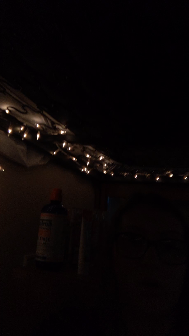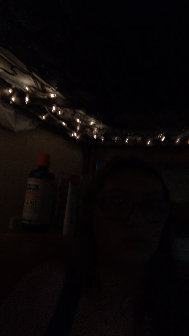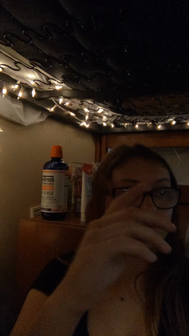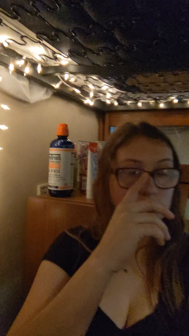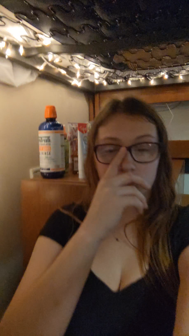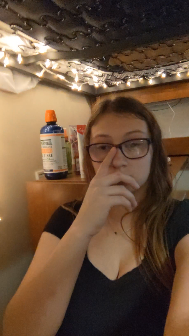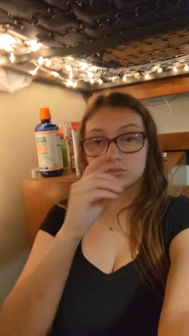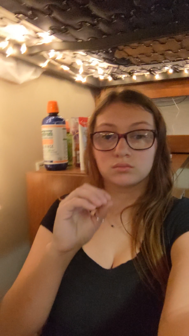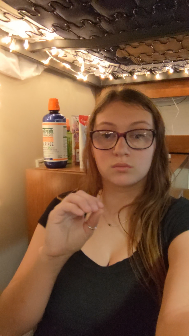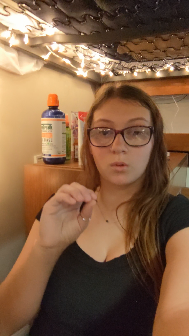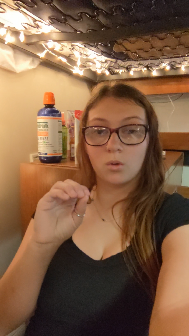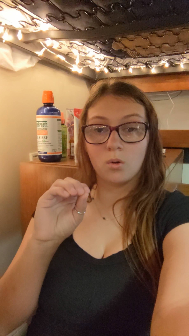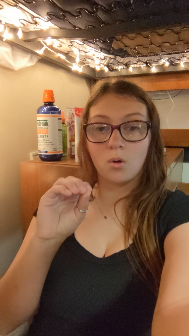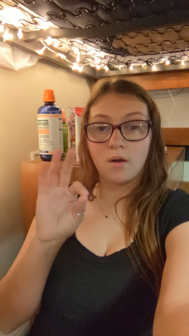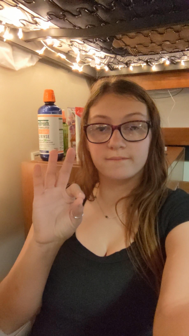of